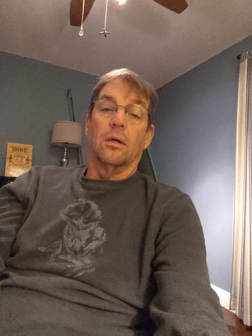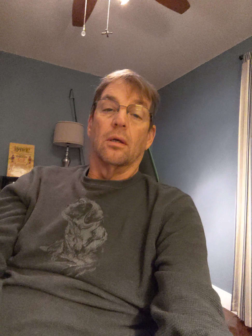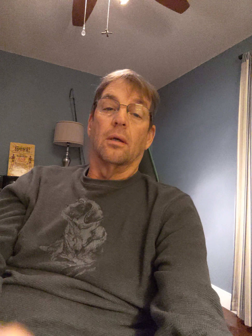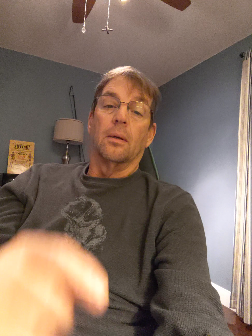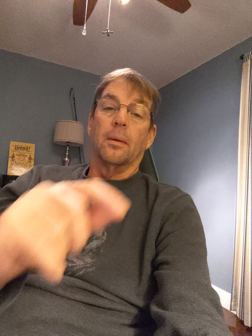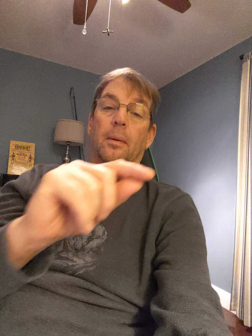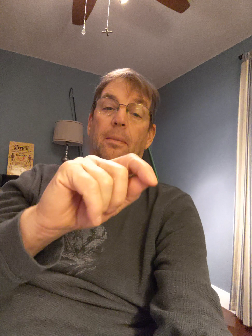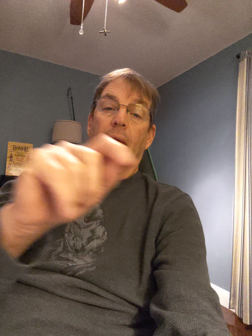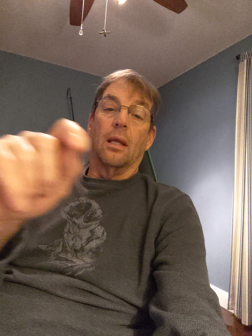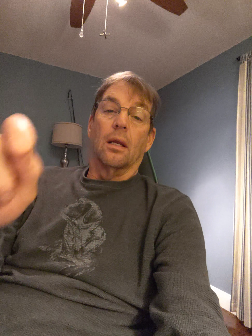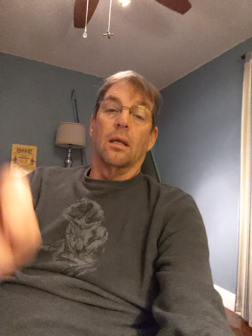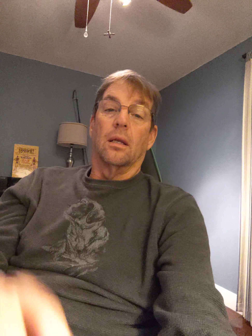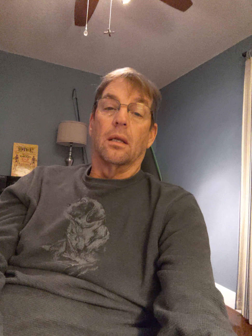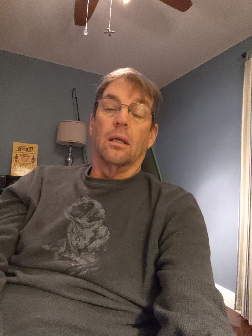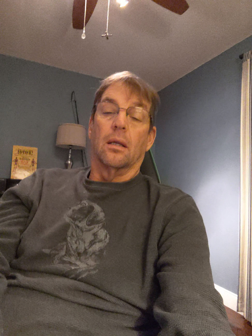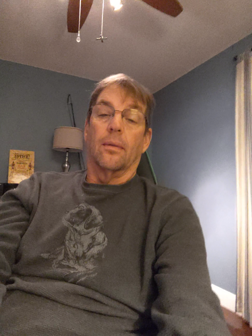pen